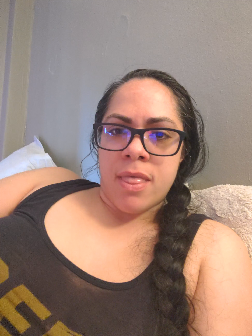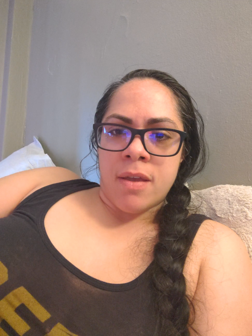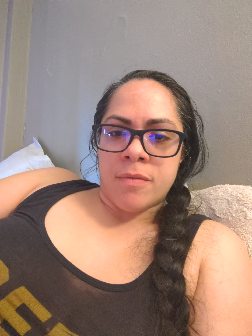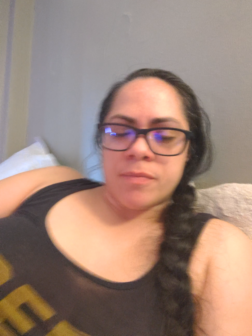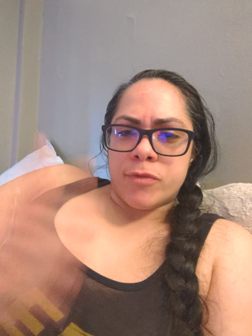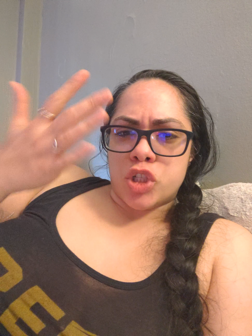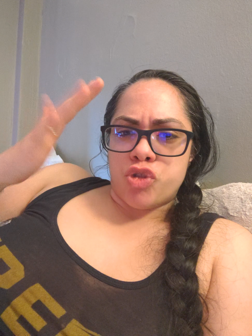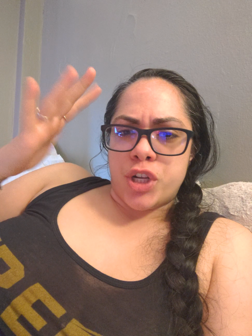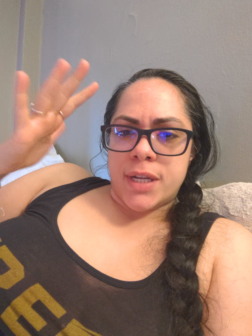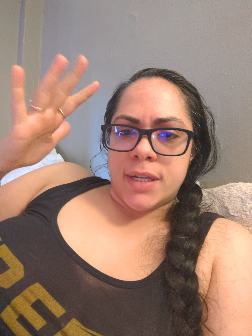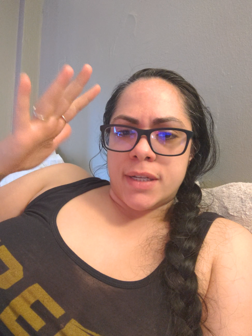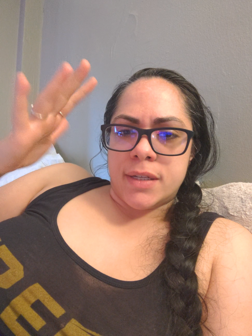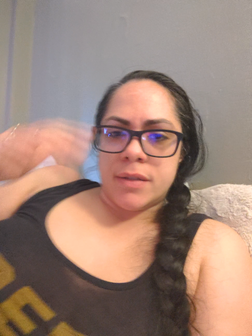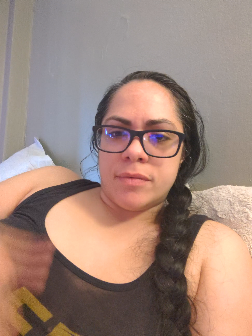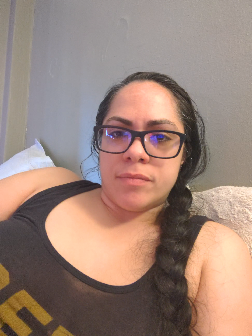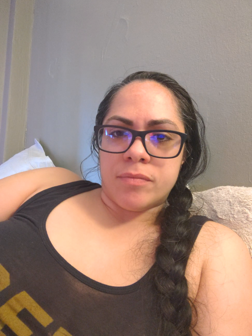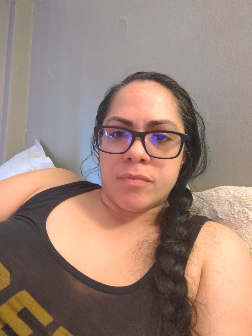tree